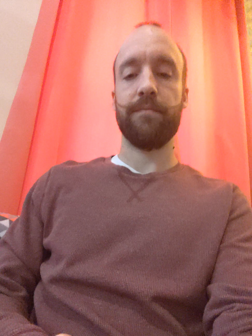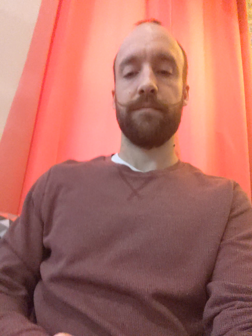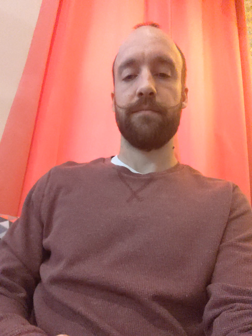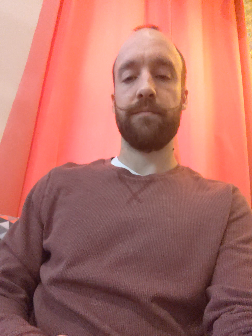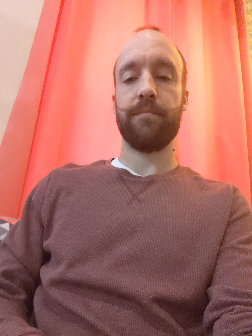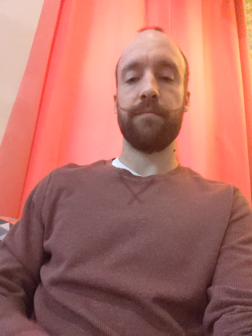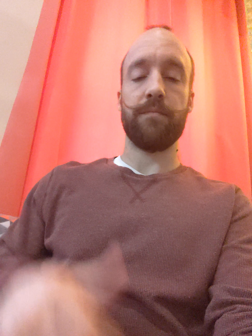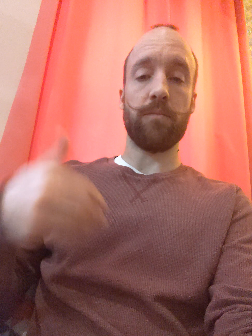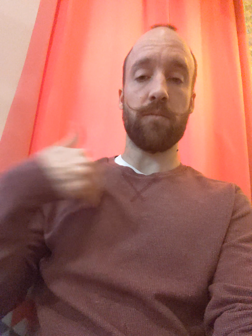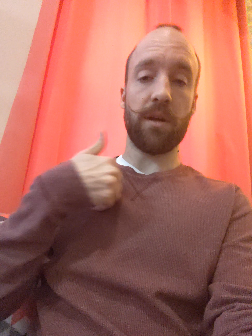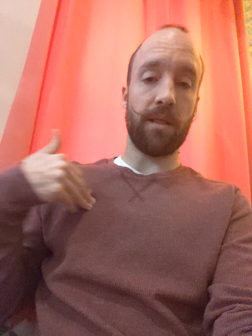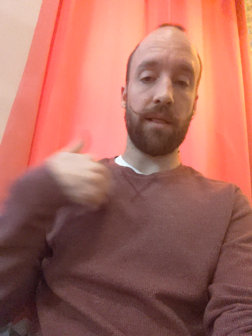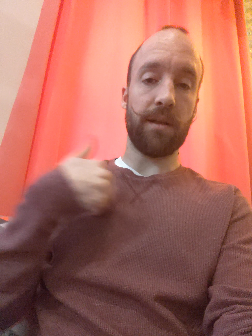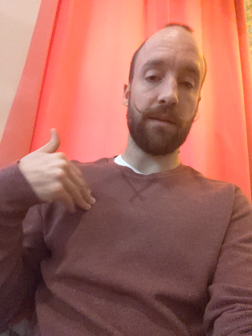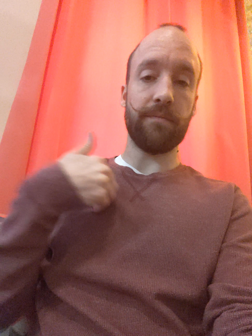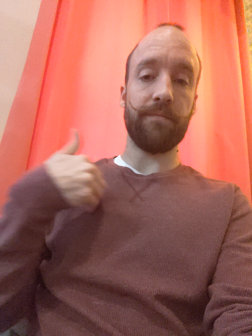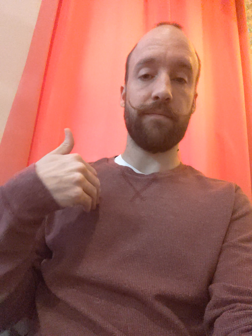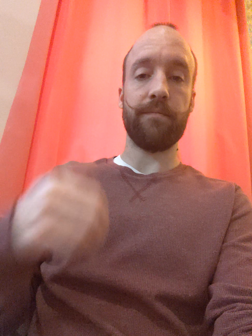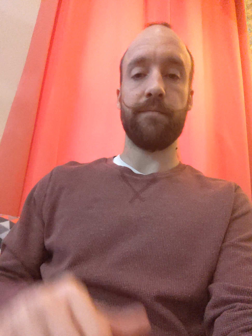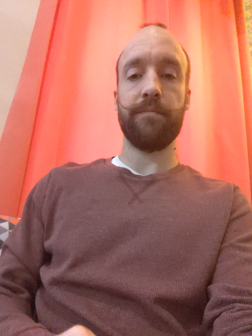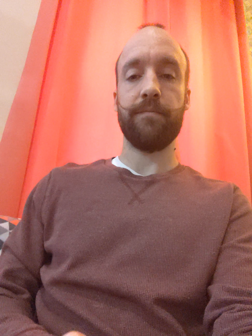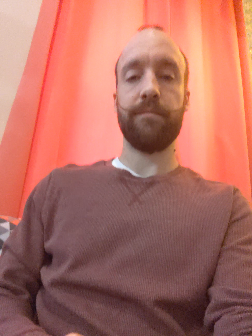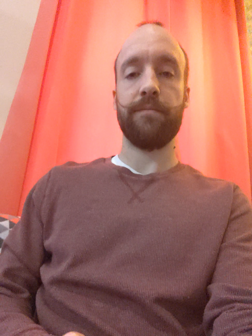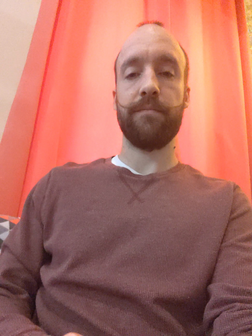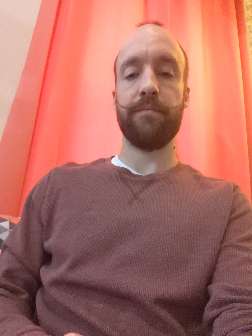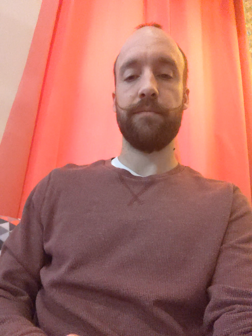animal